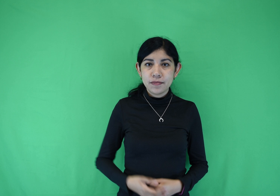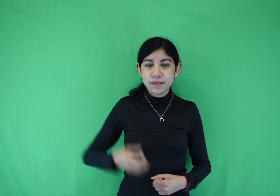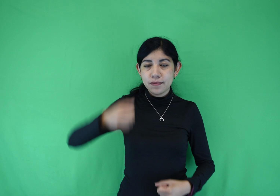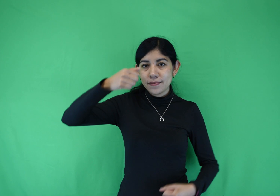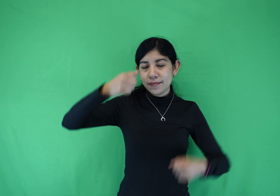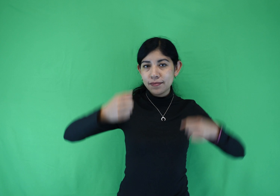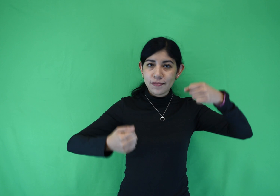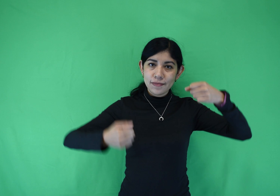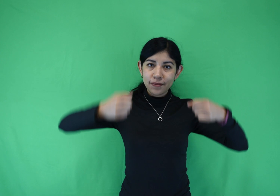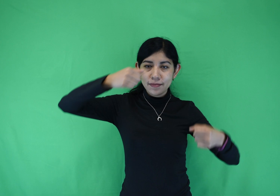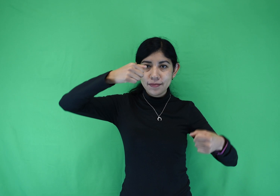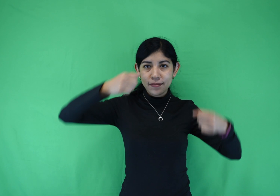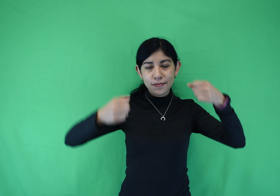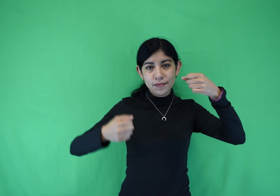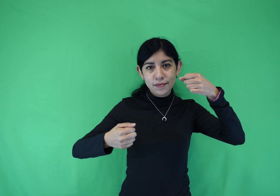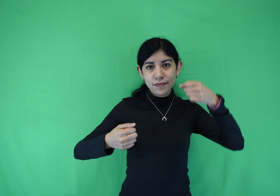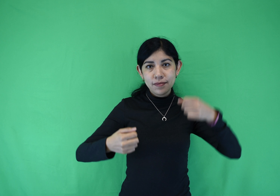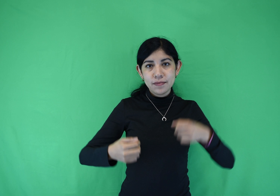manejar